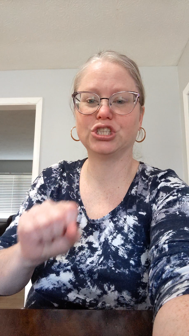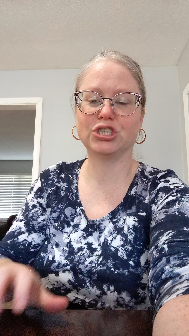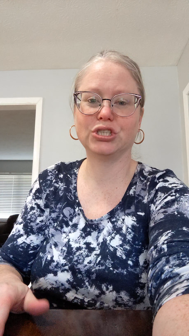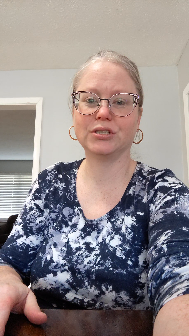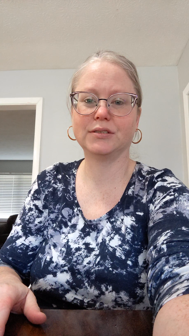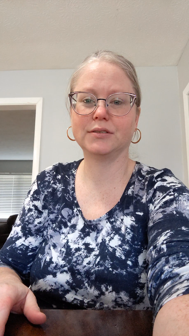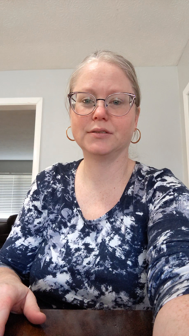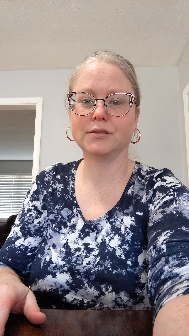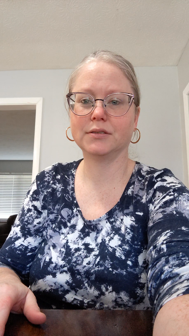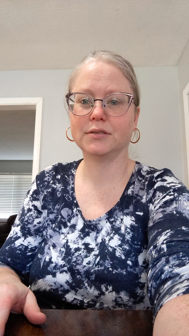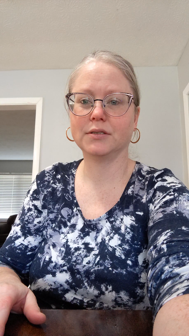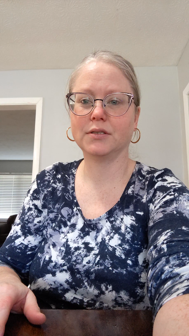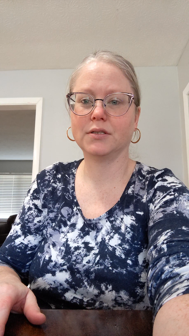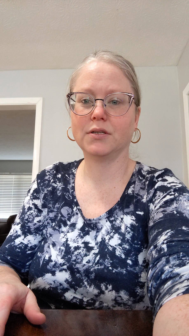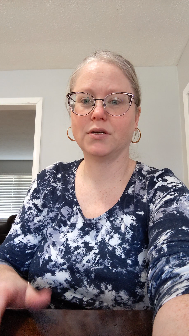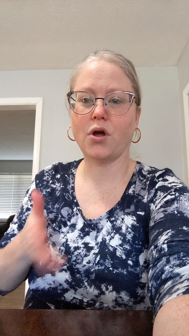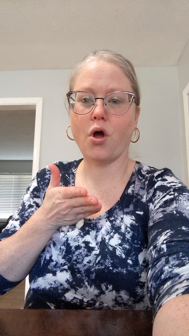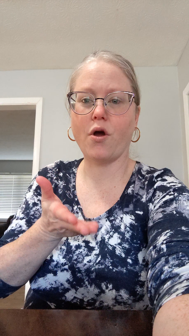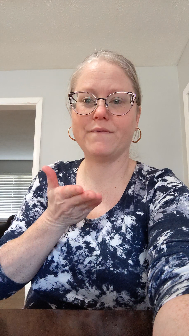oven